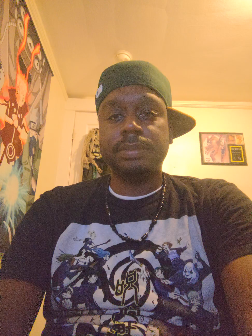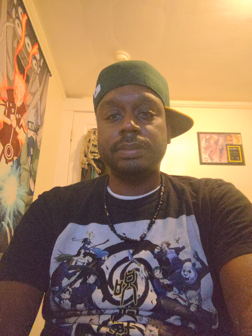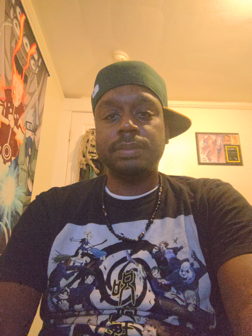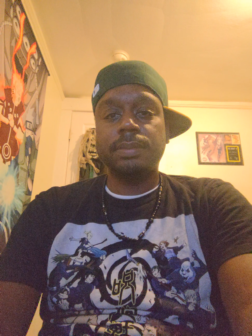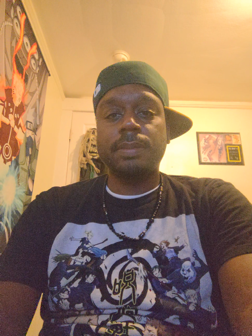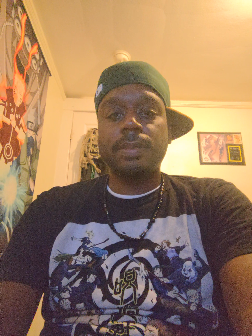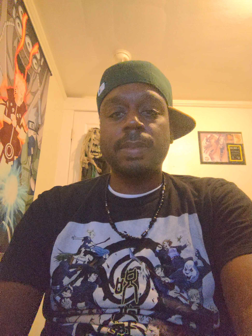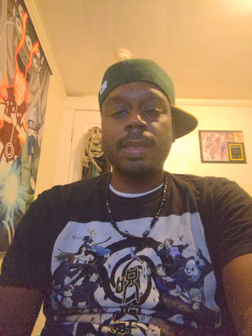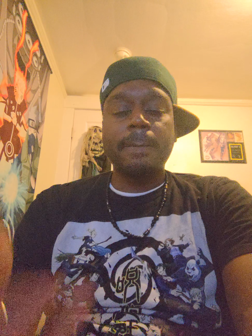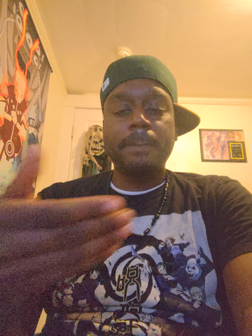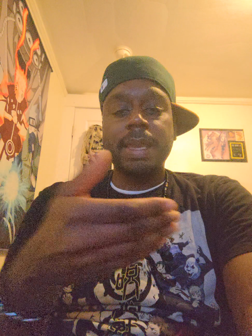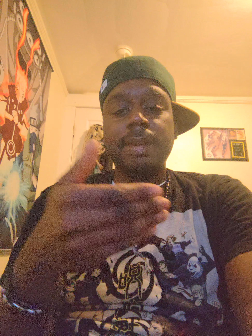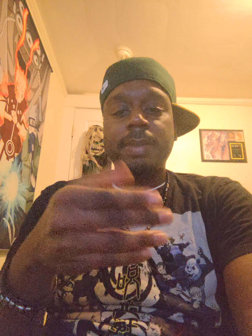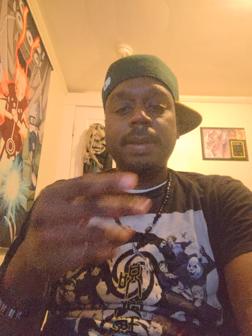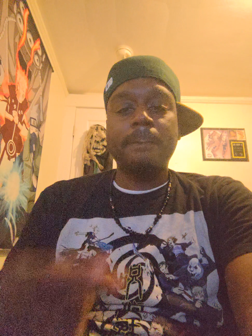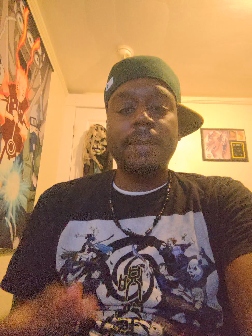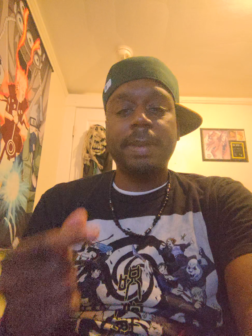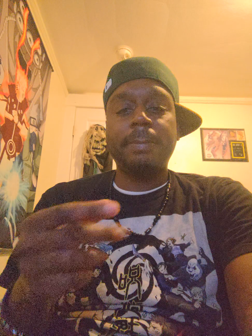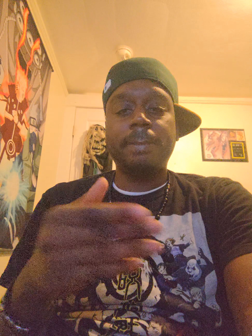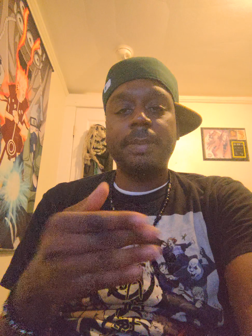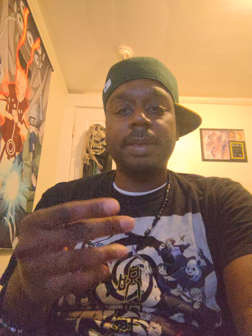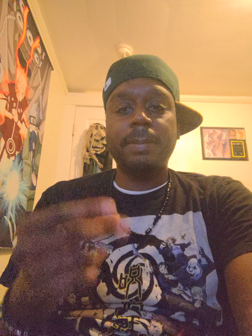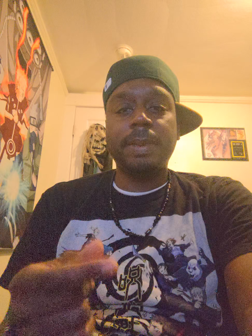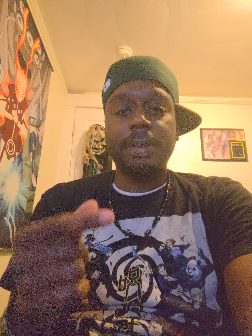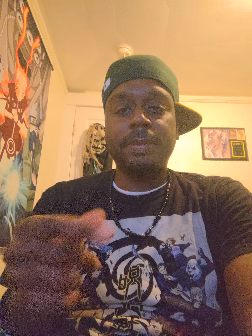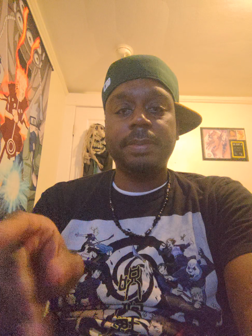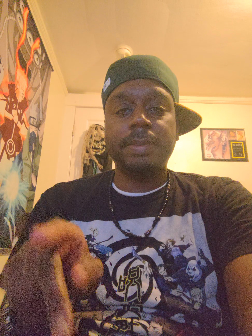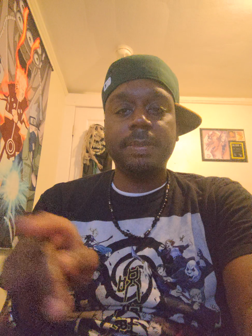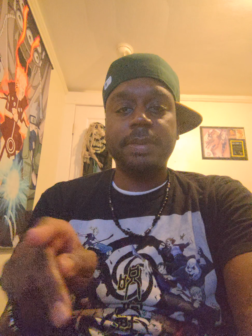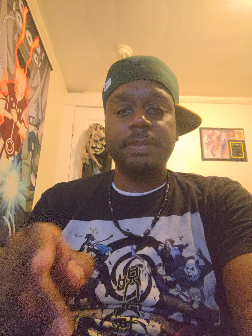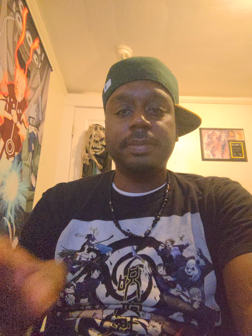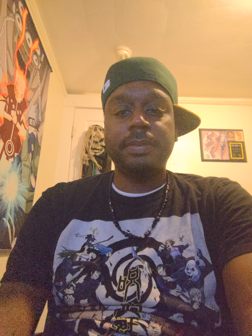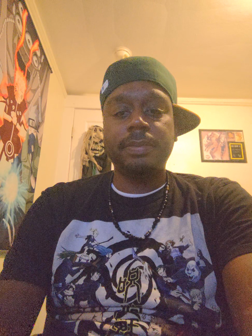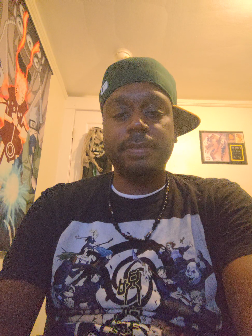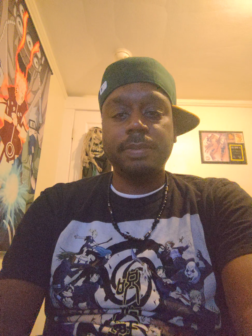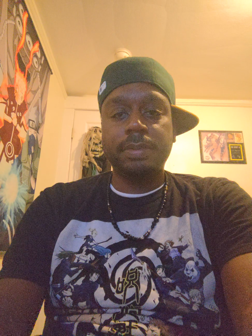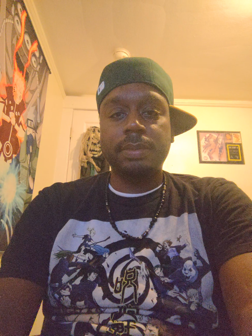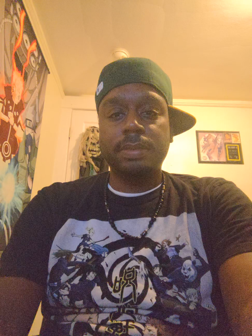puppy